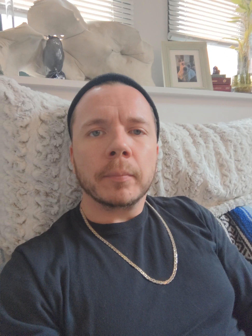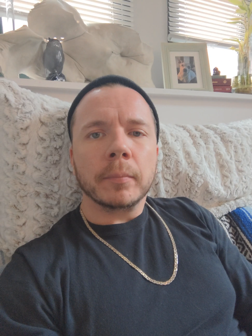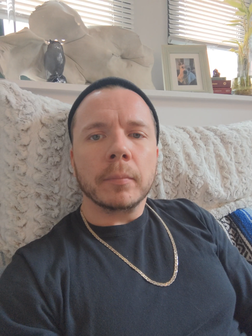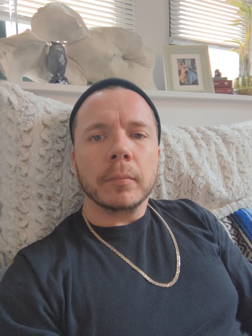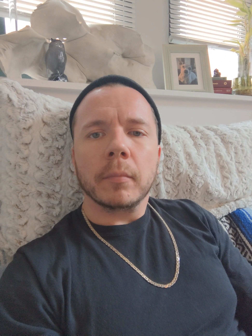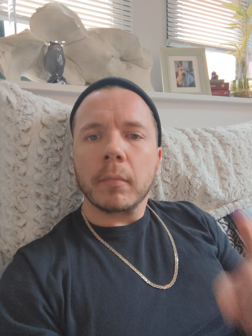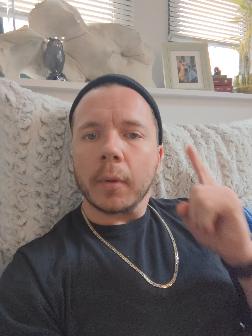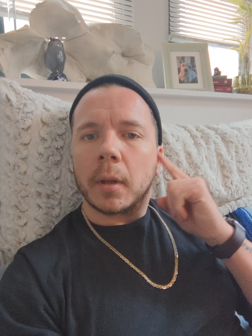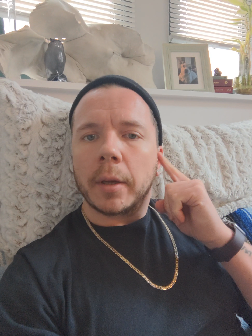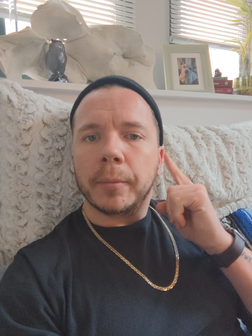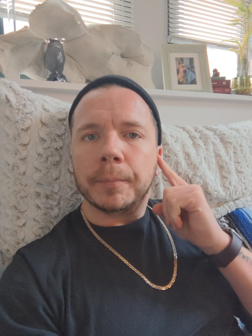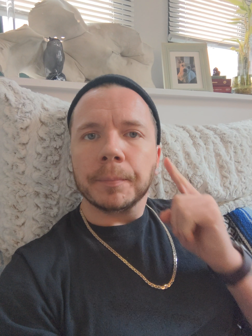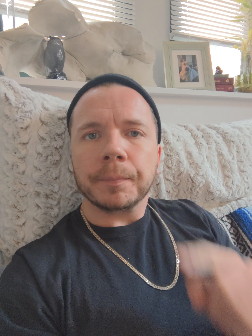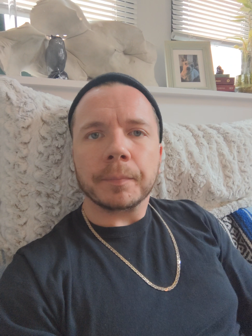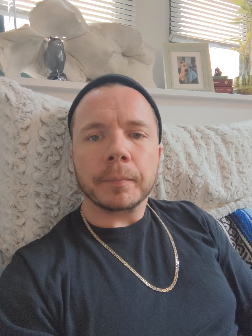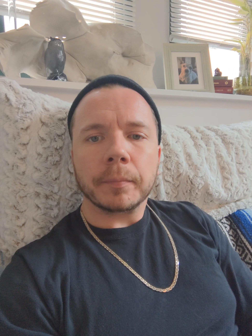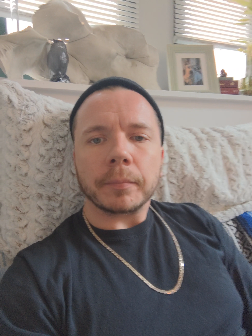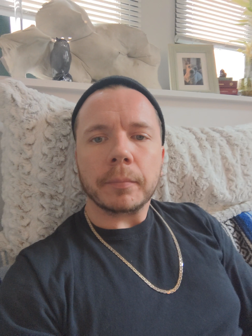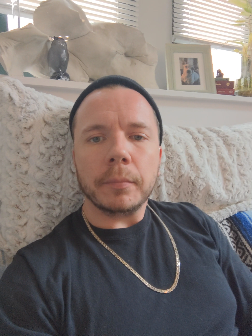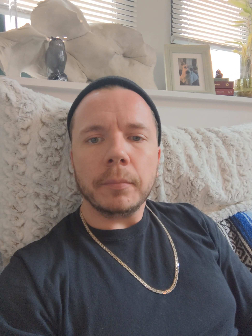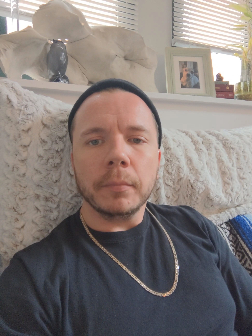ear